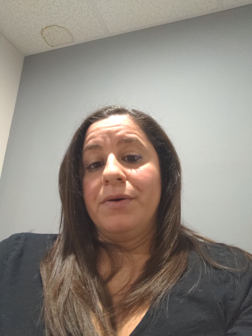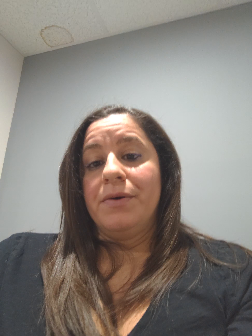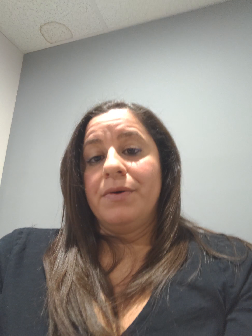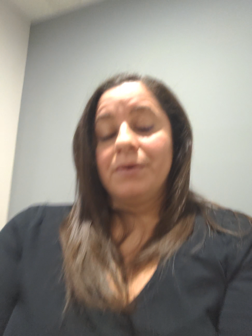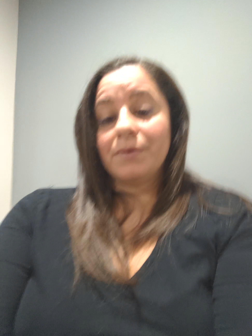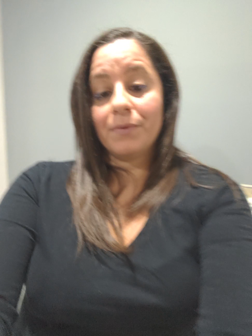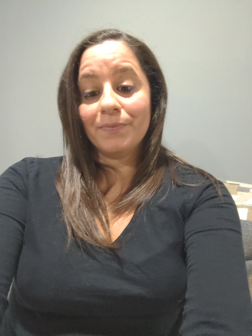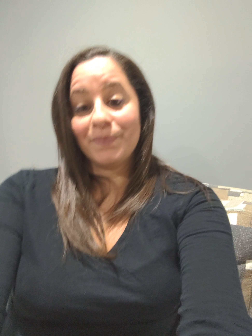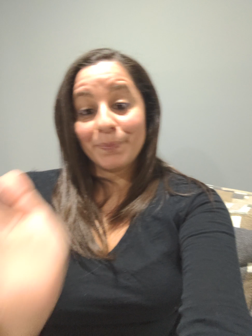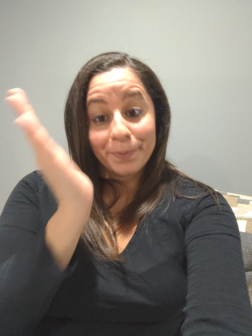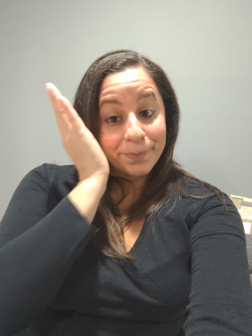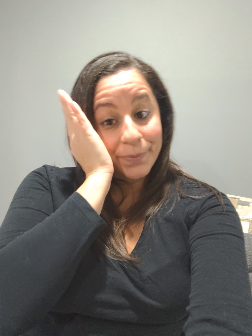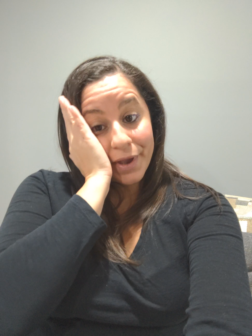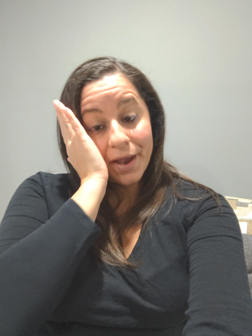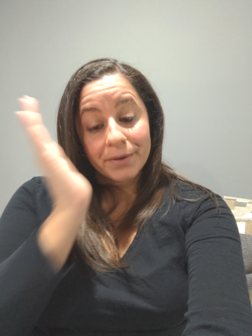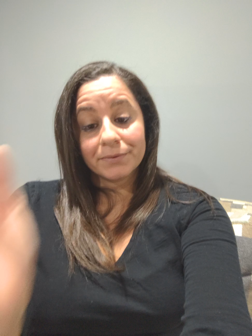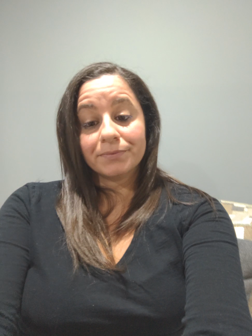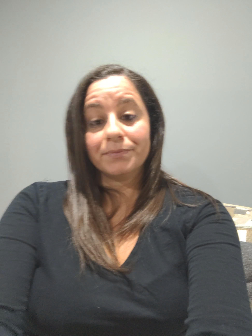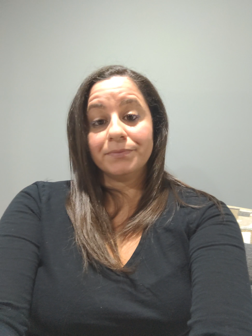bed